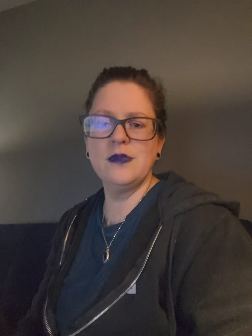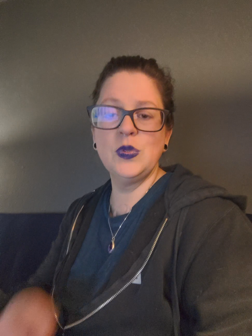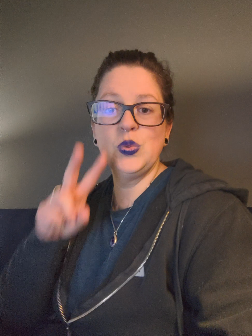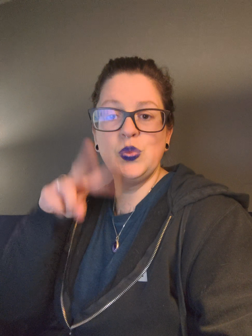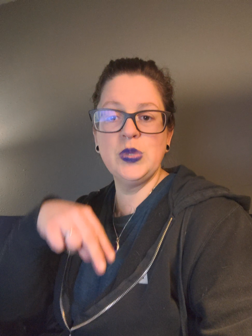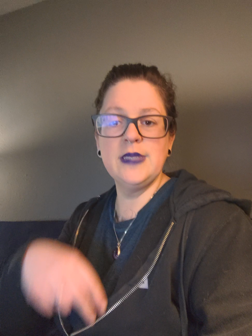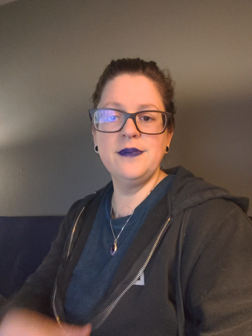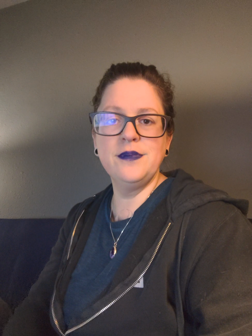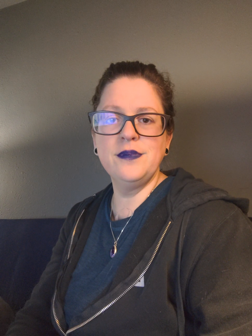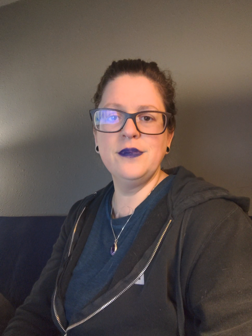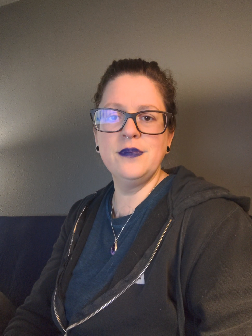read